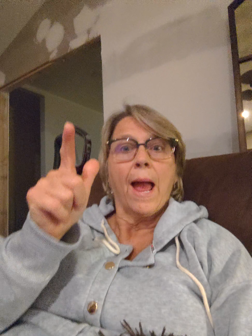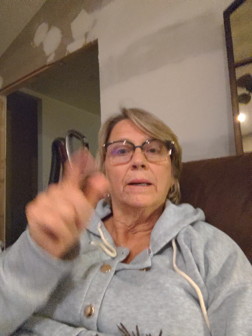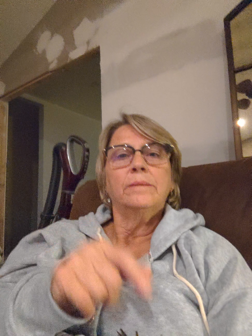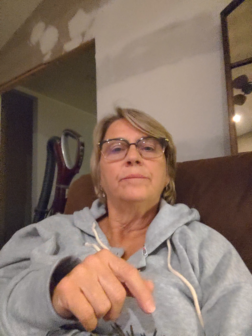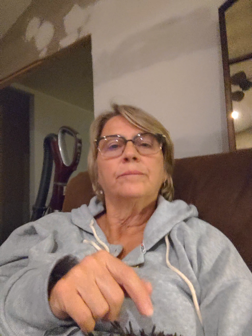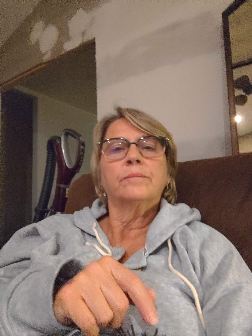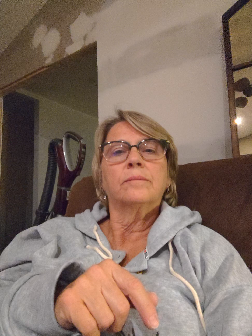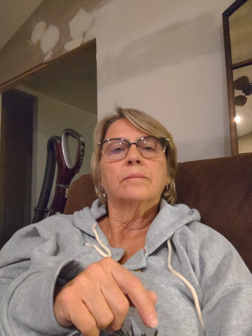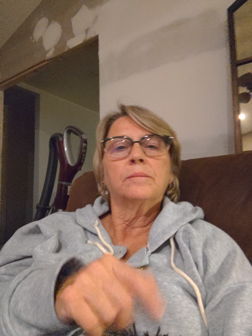awake